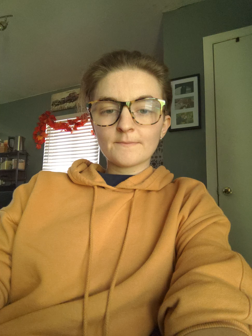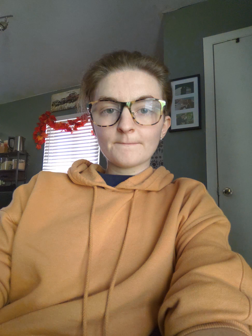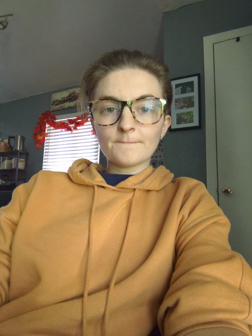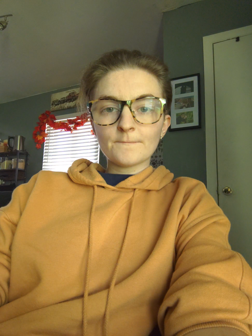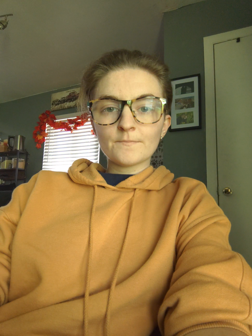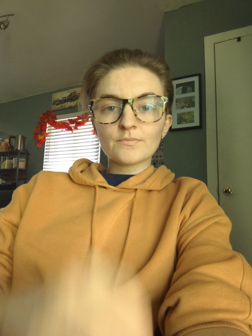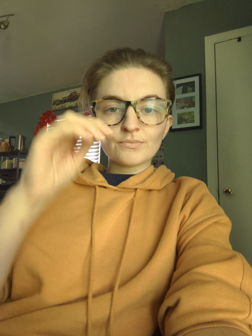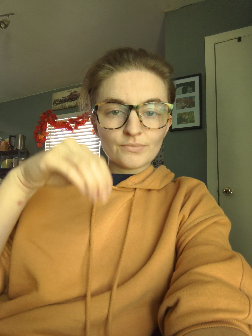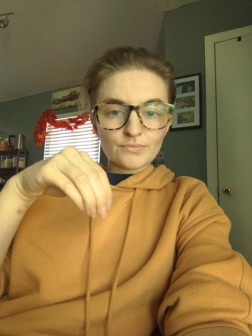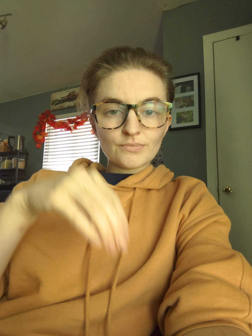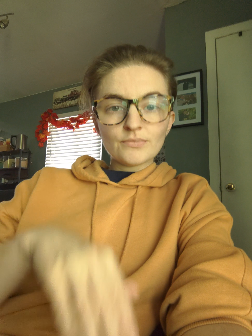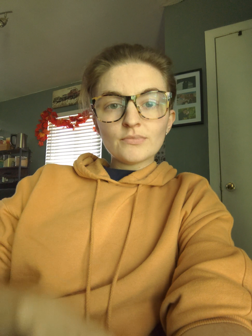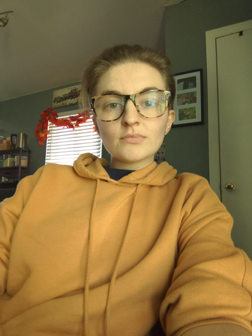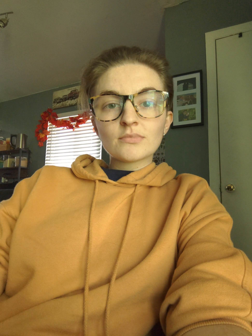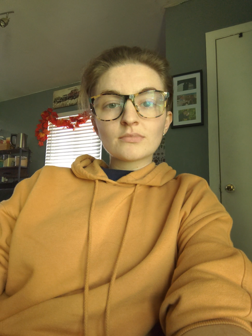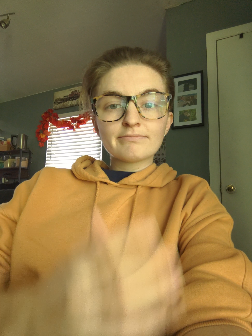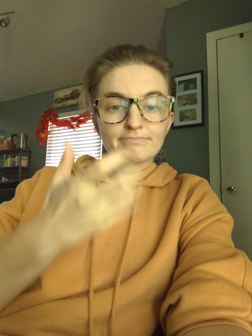inside